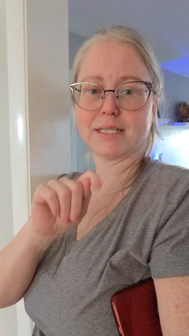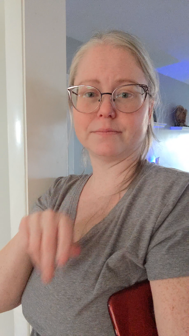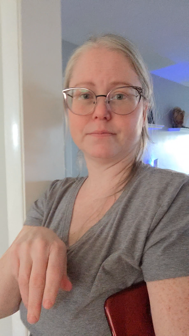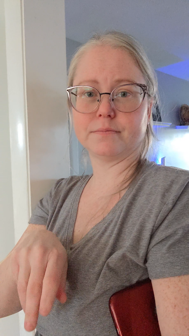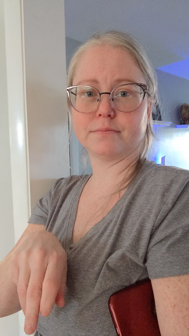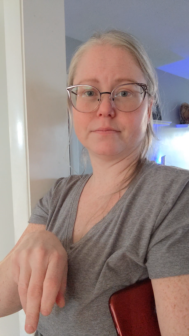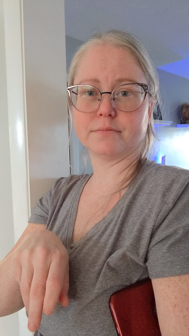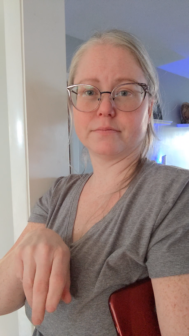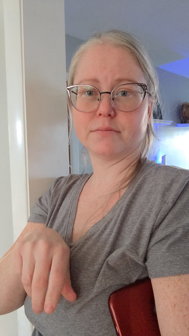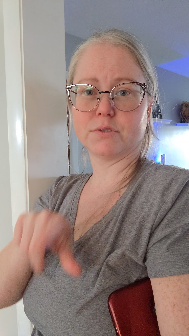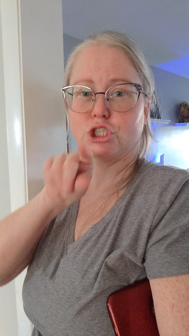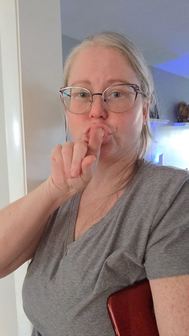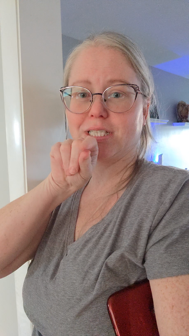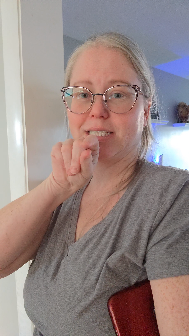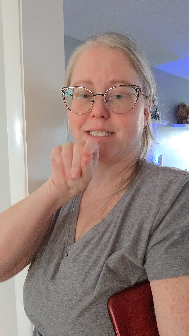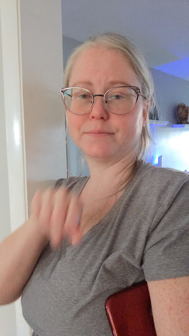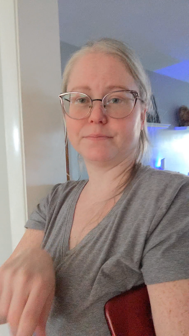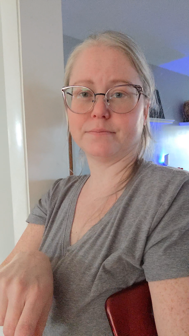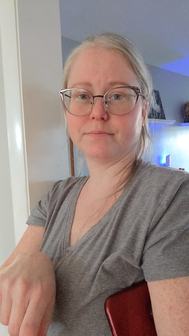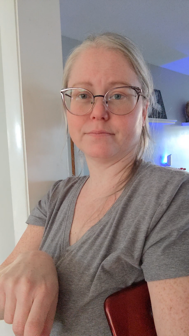chicken